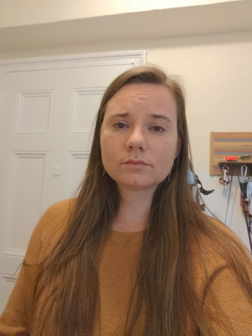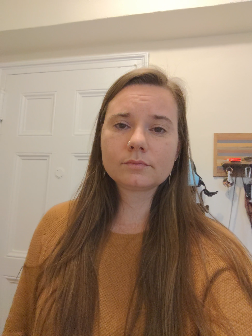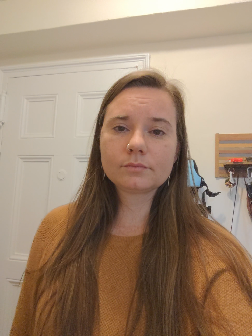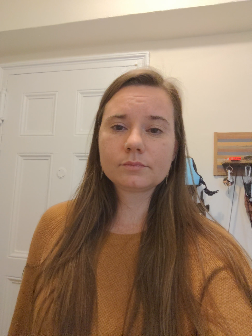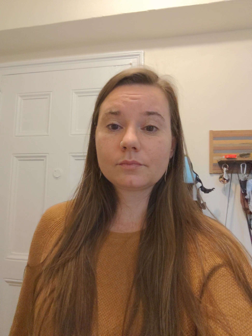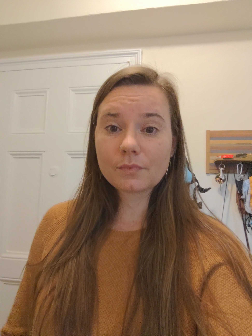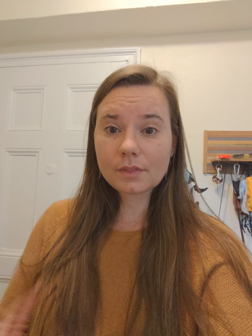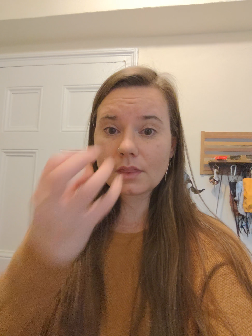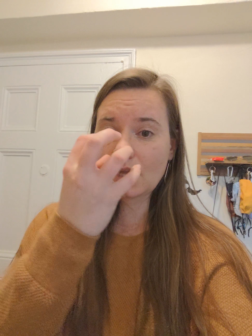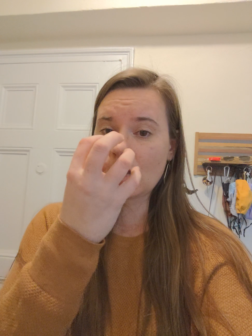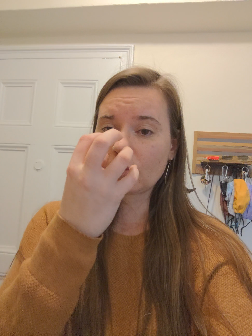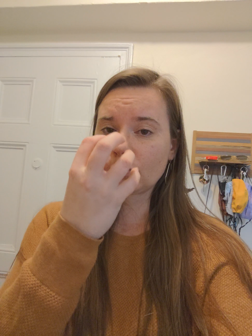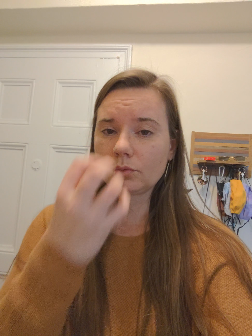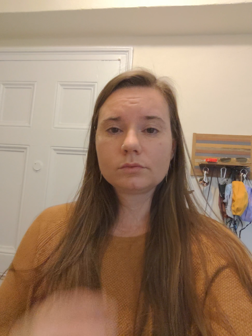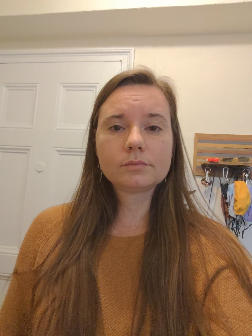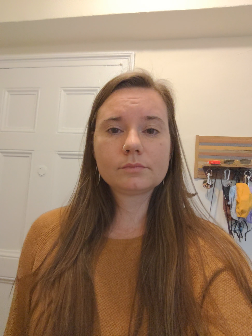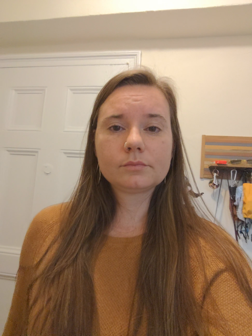clown